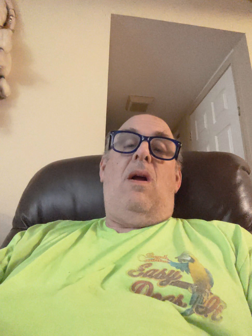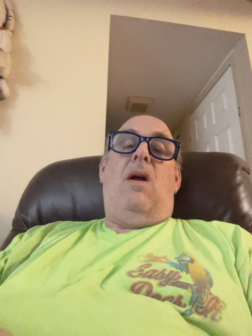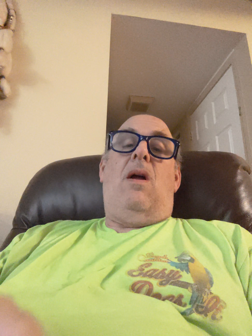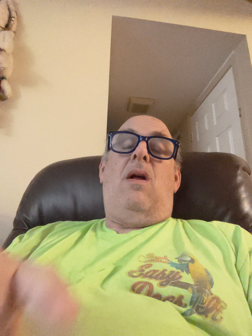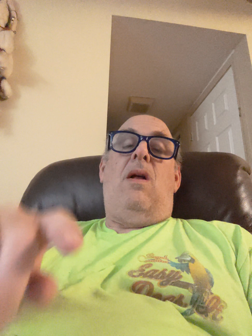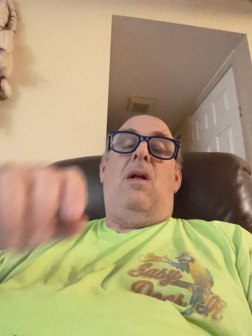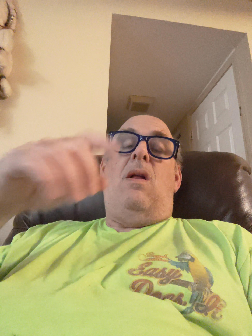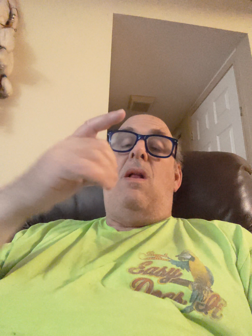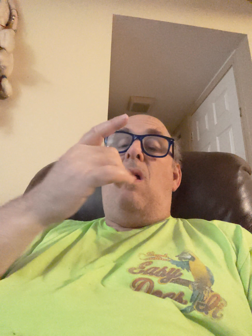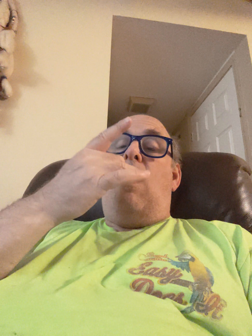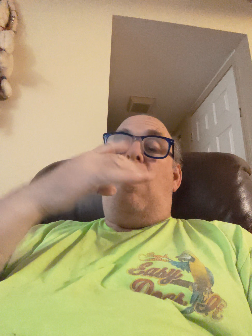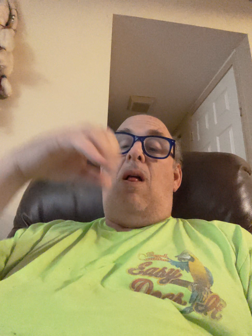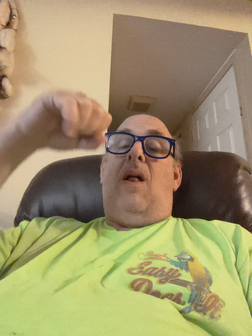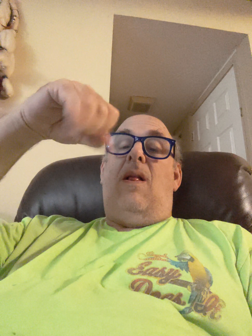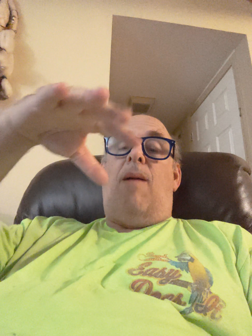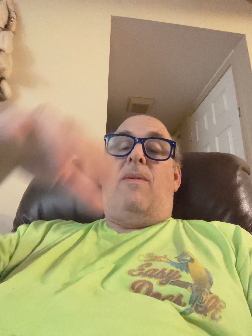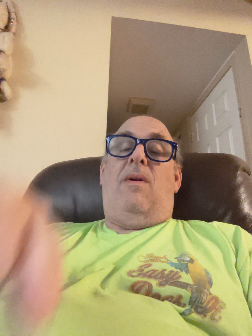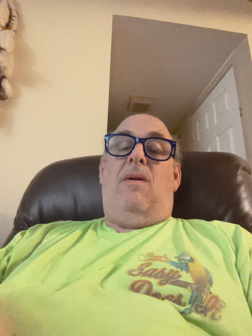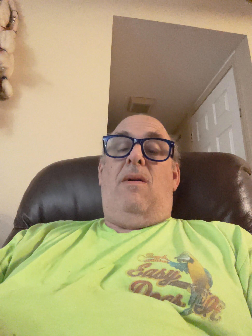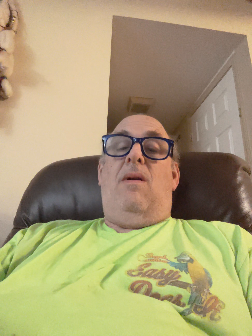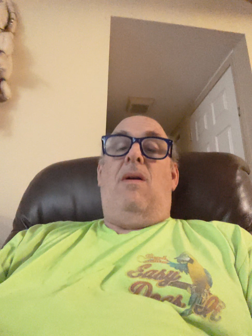lamp